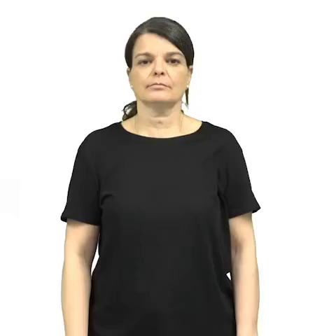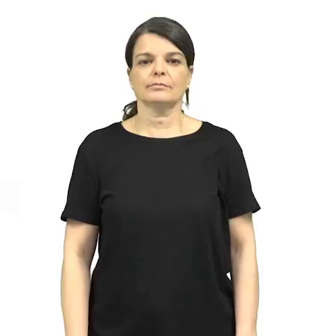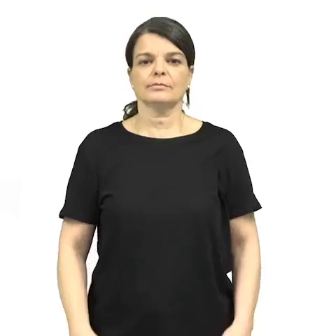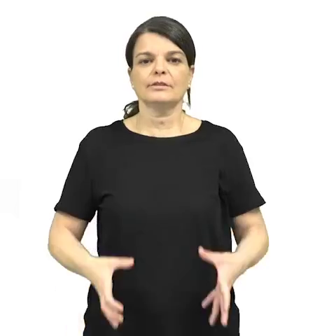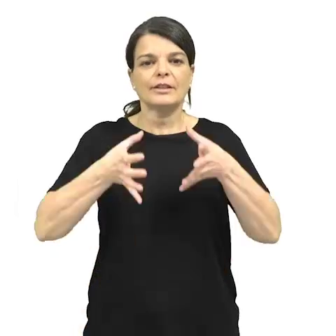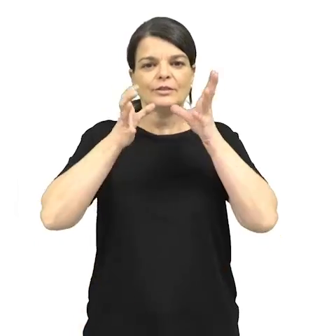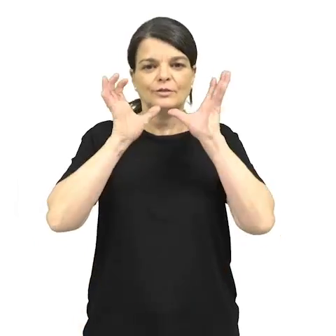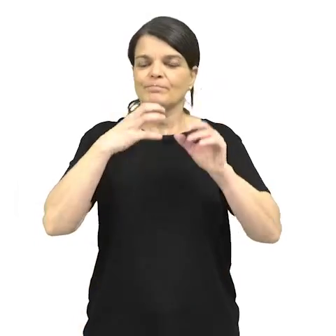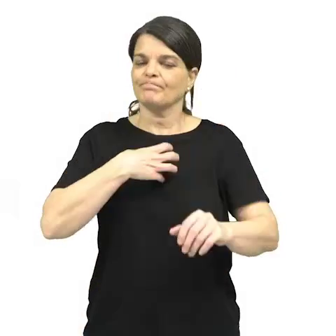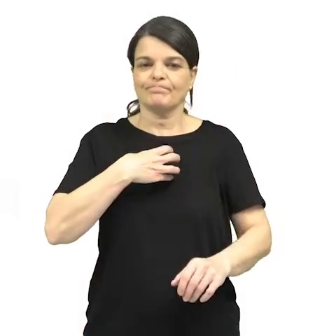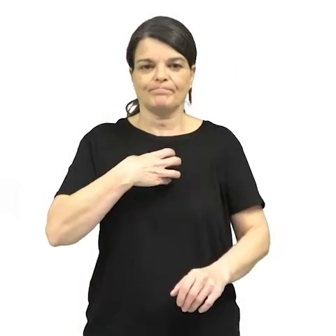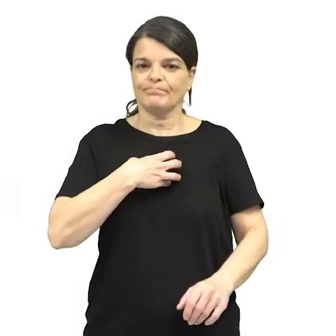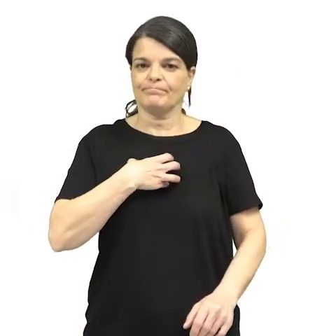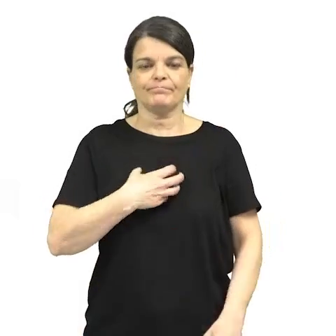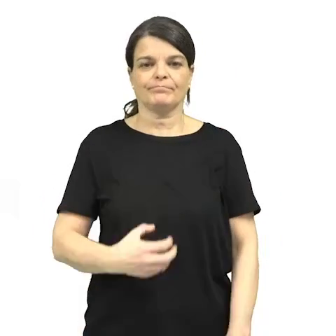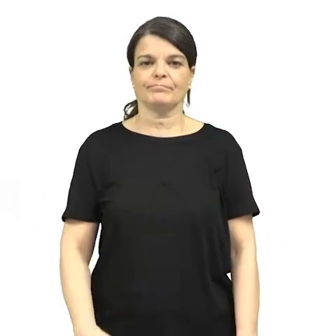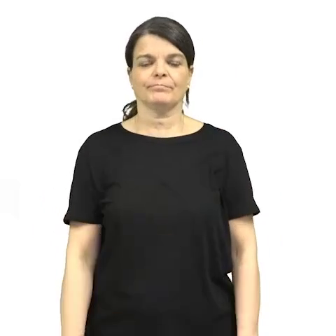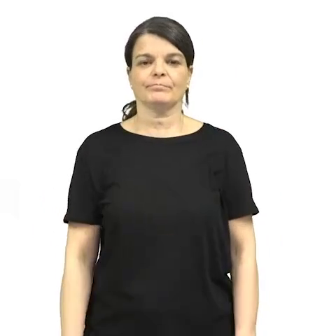desayunar poder